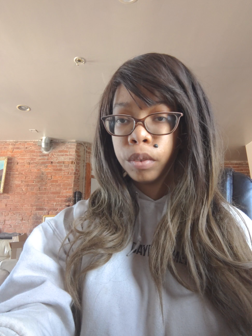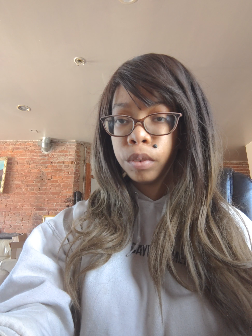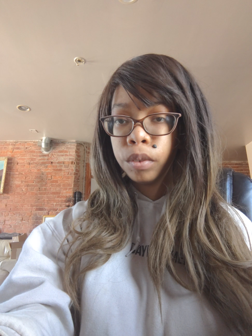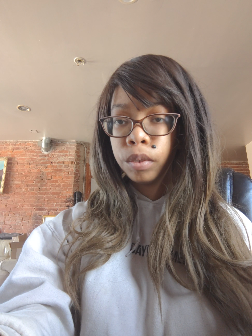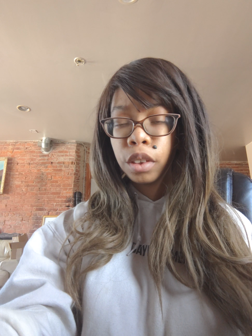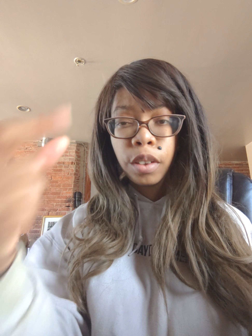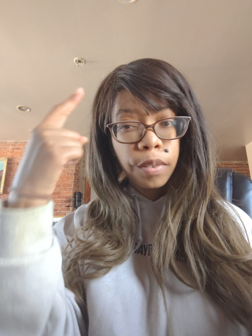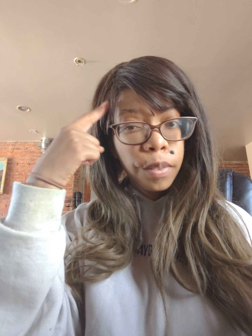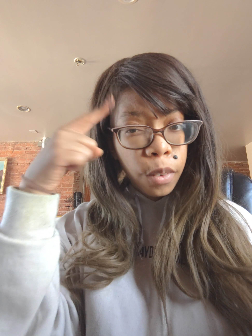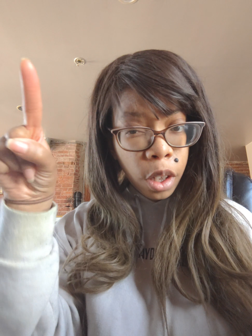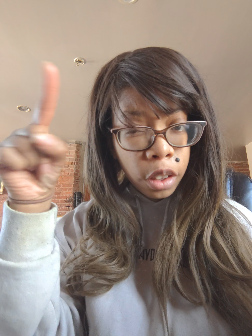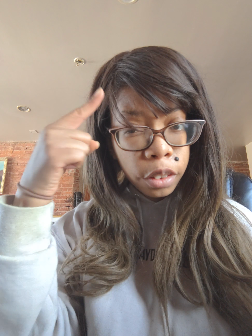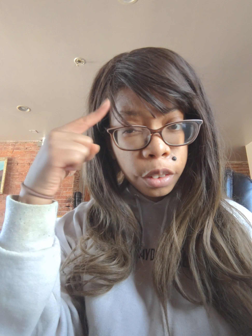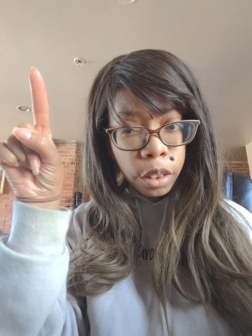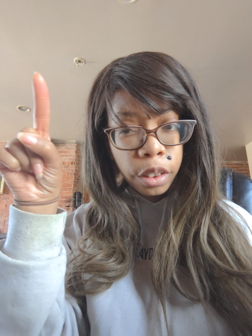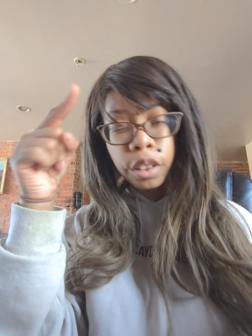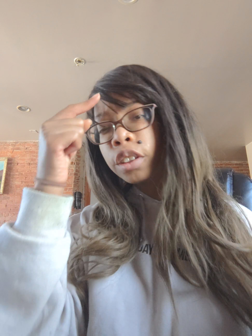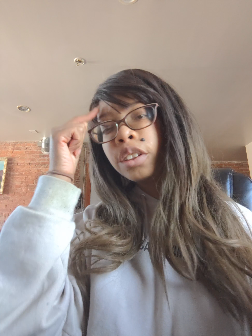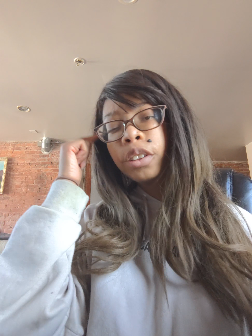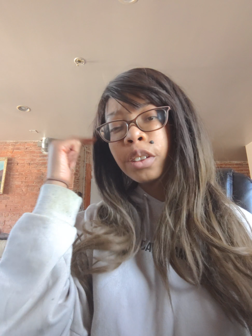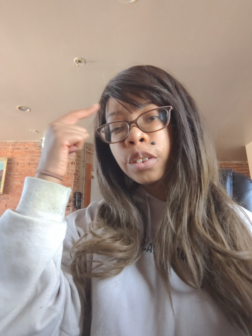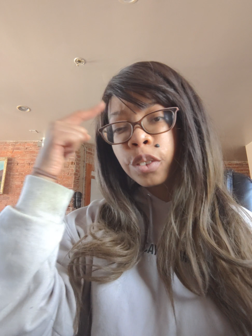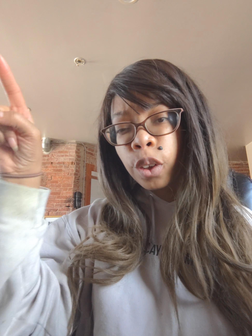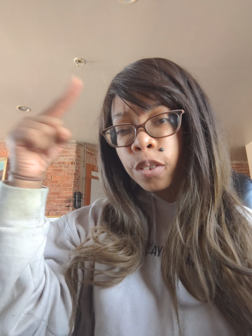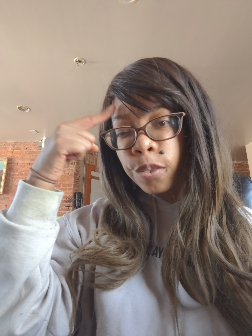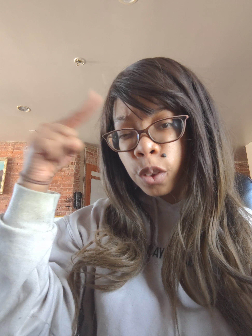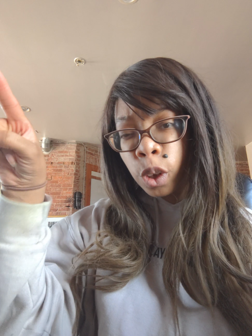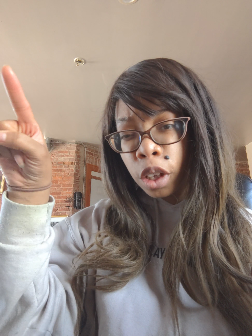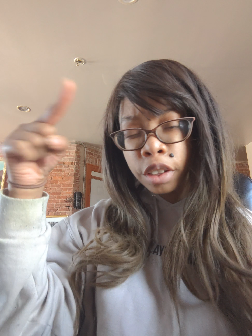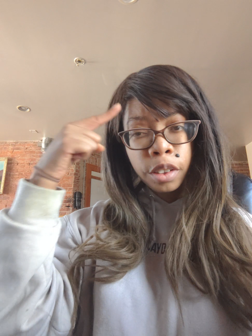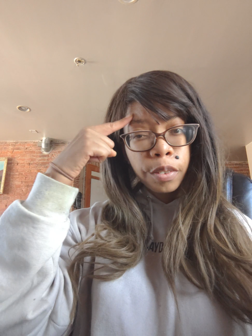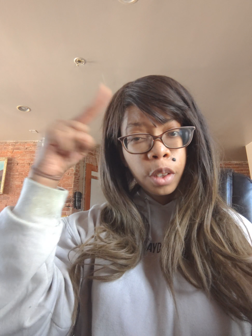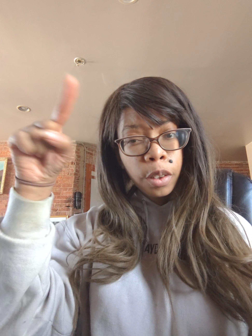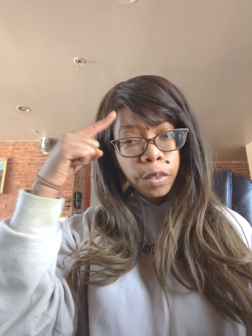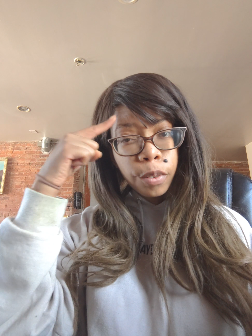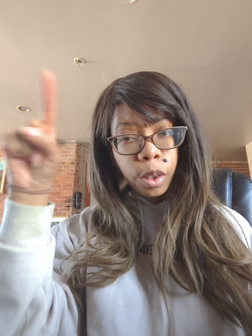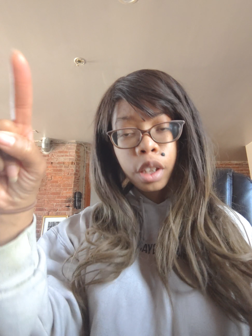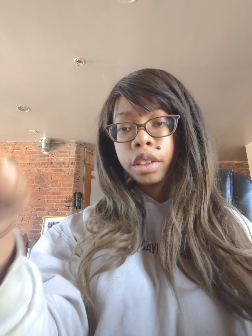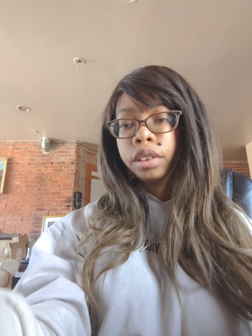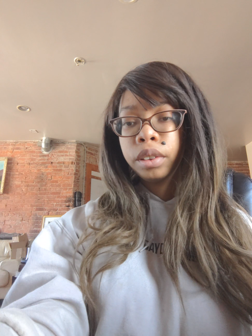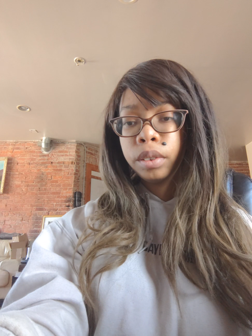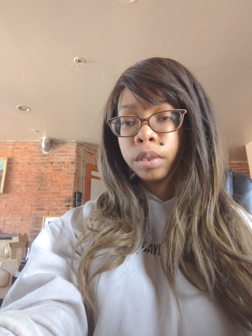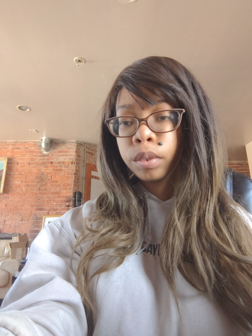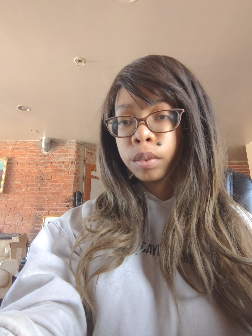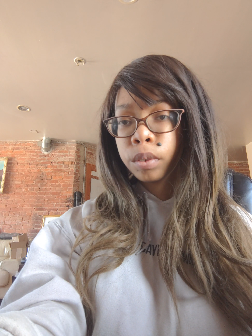for